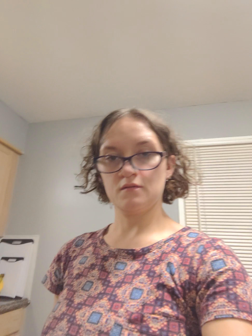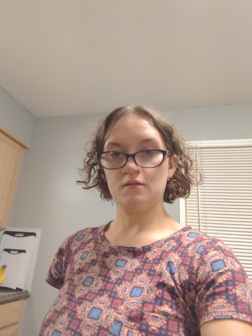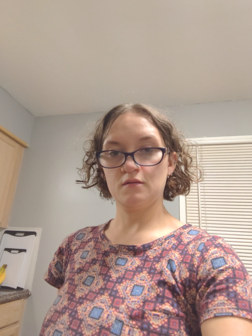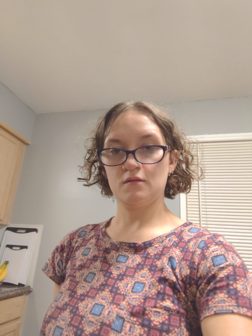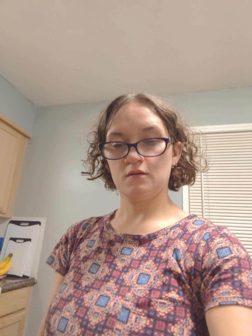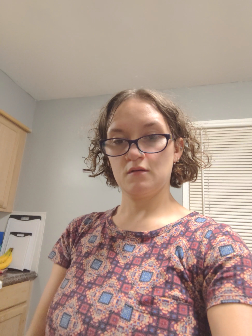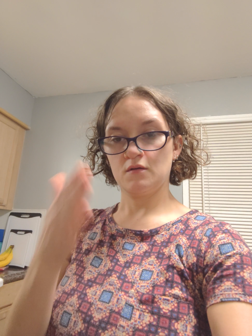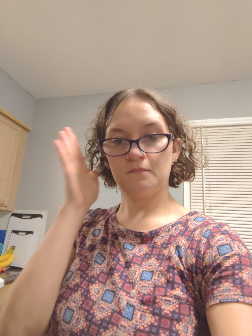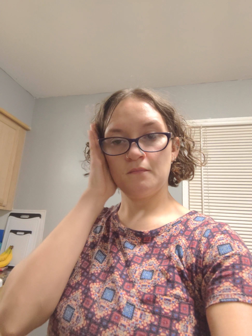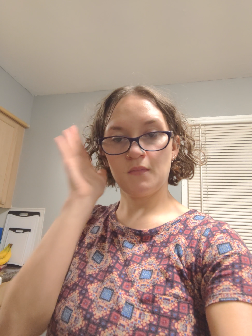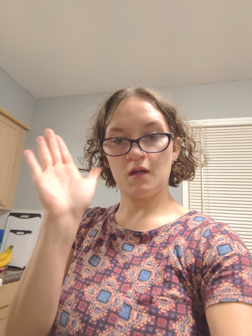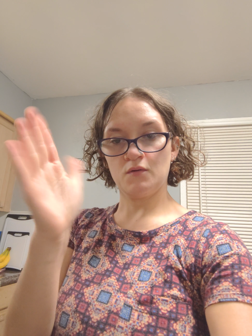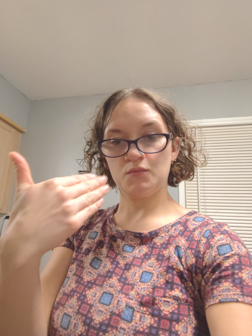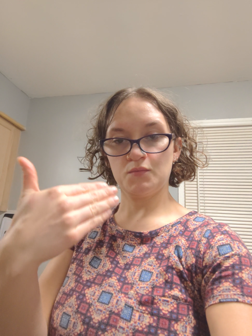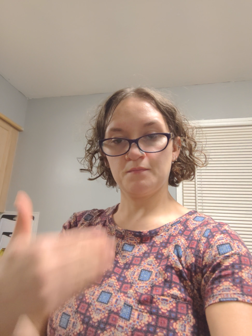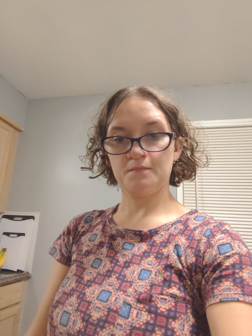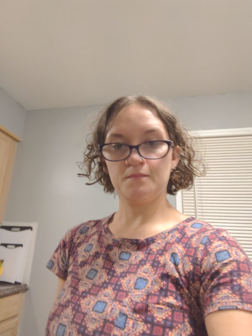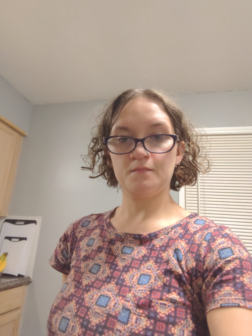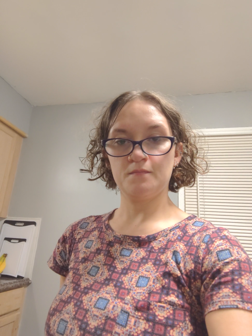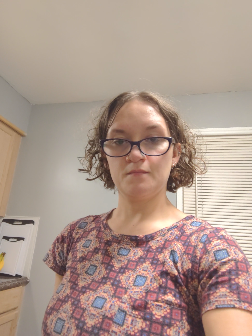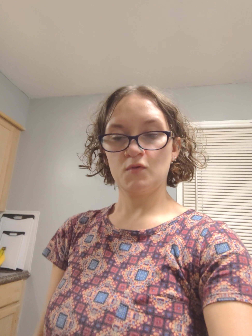bedroom